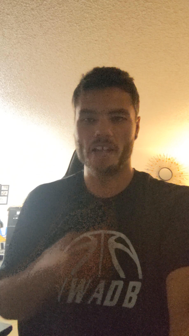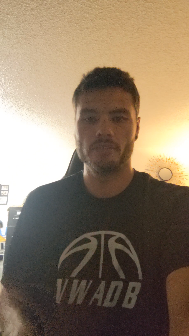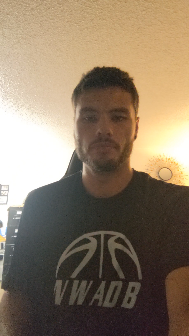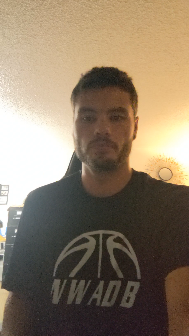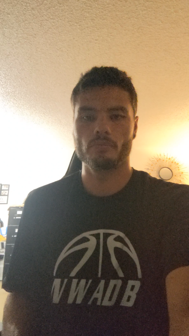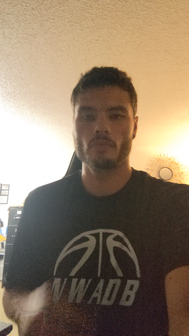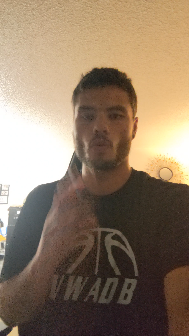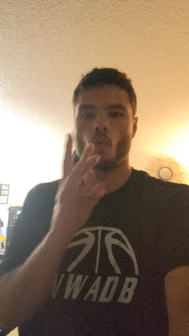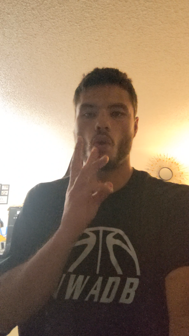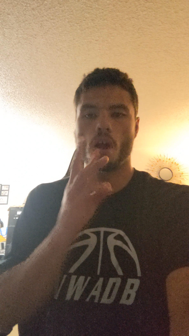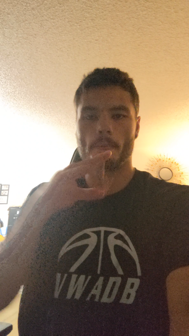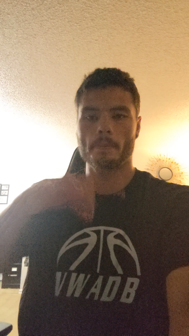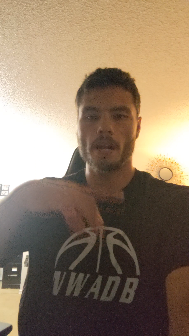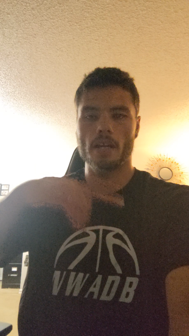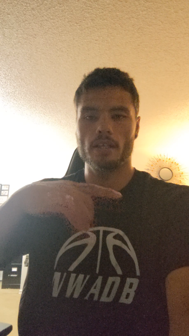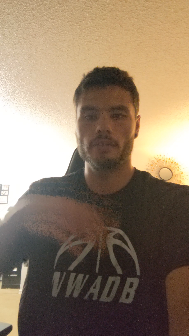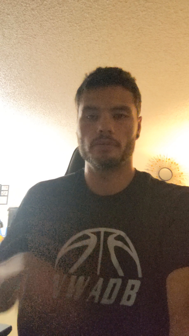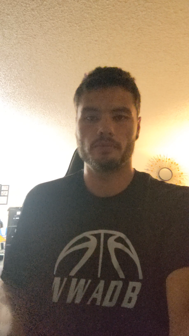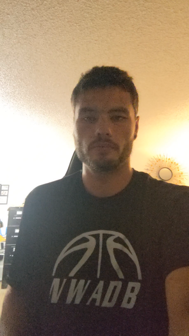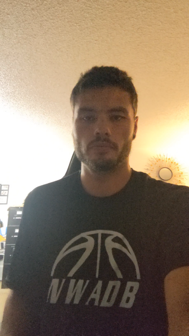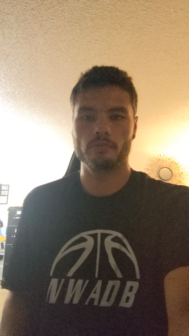melon